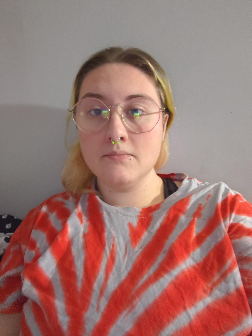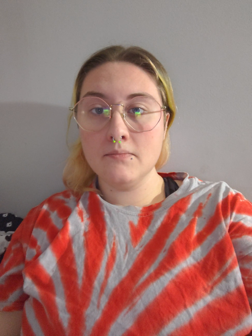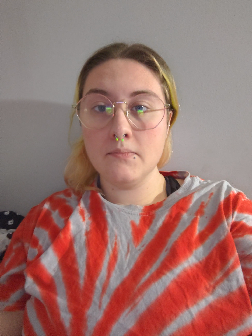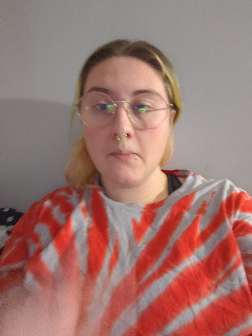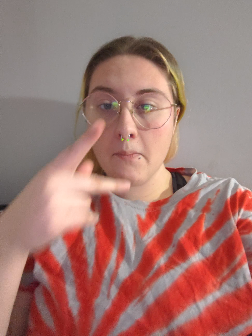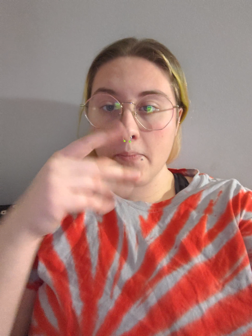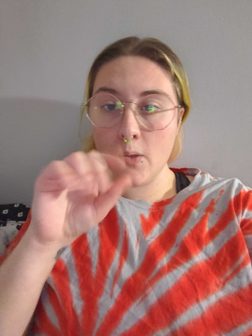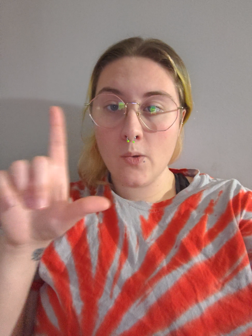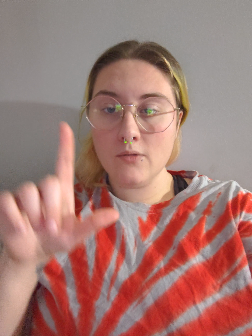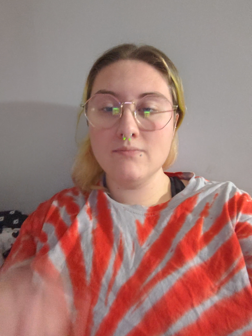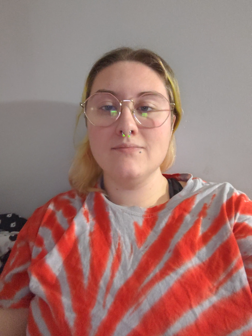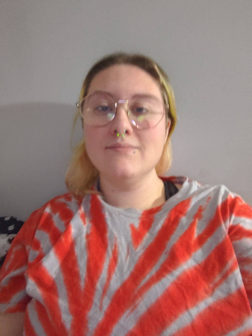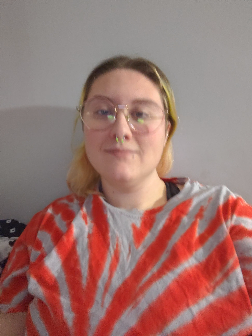pool